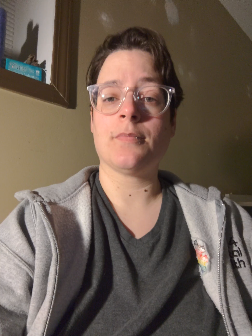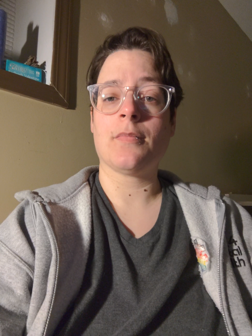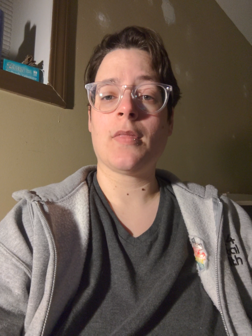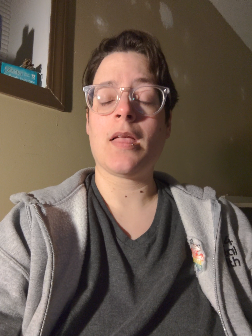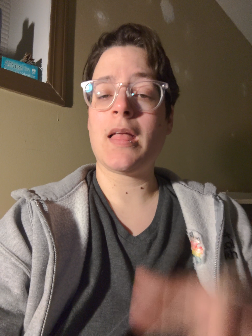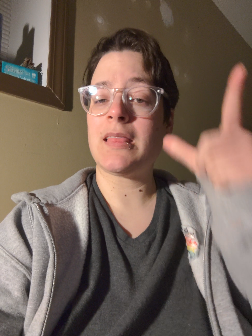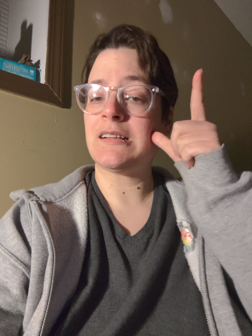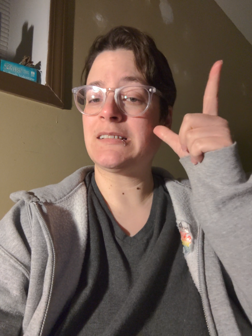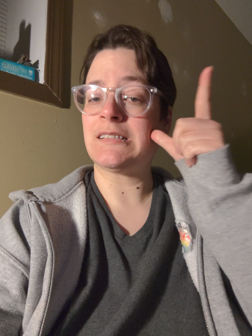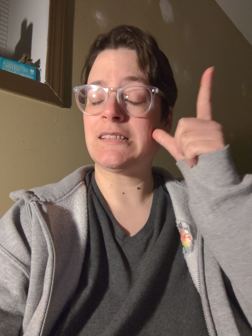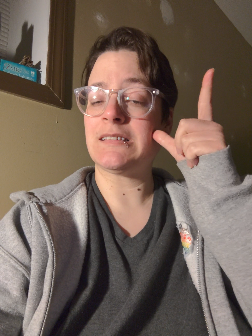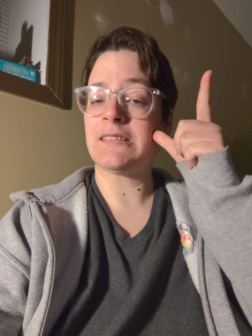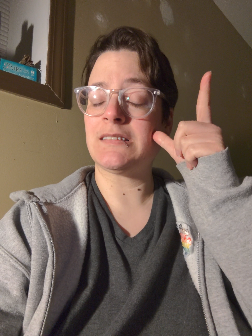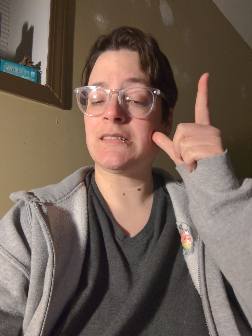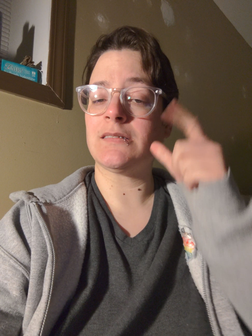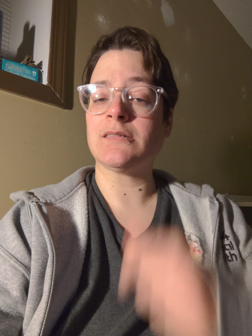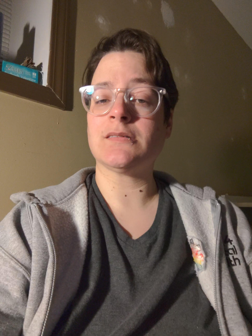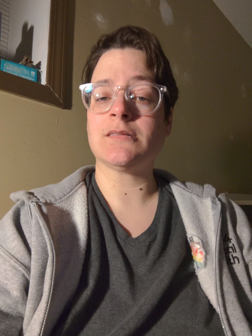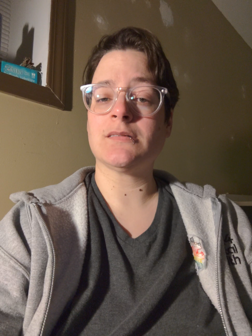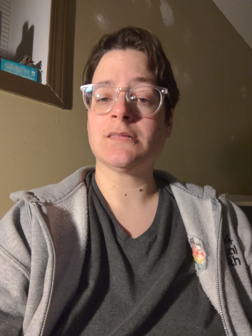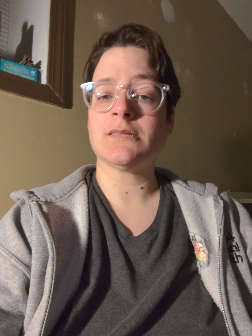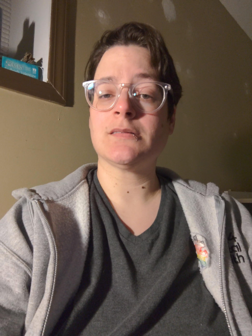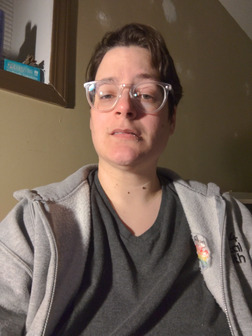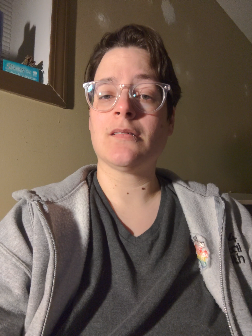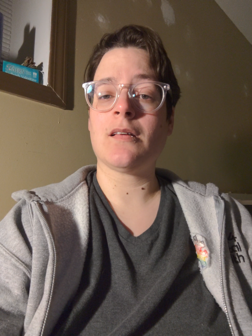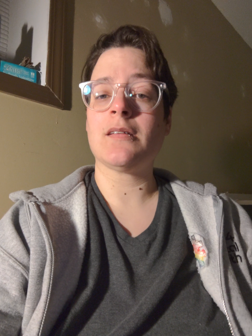listen